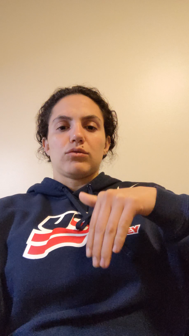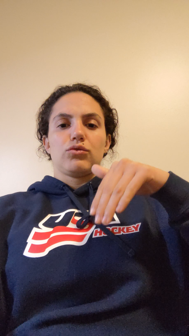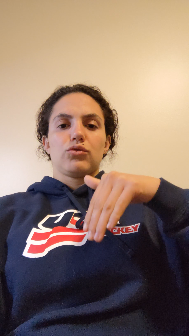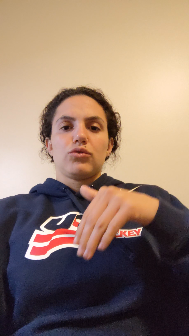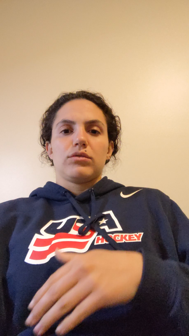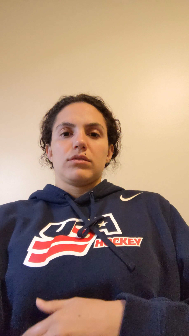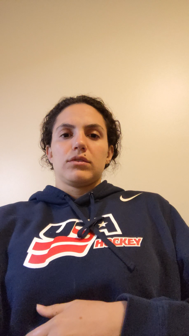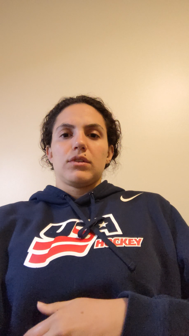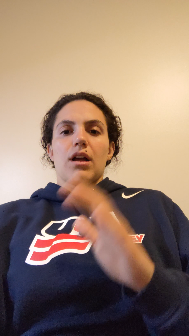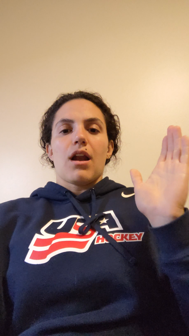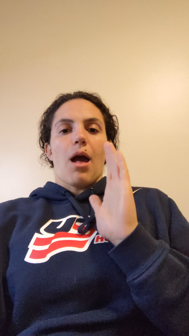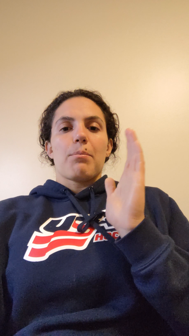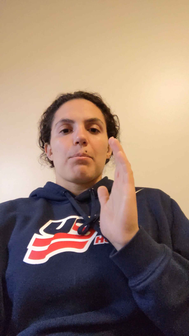clap